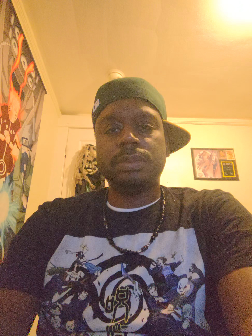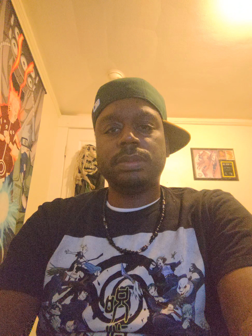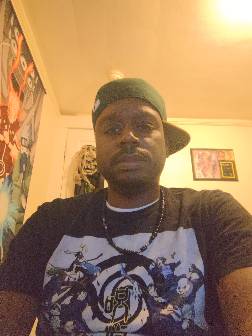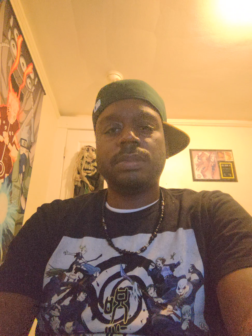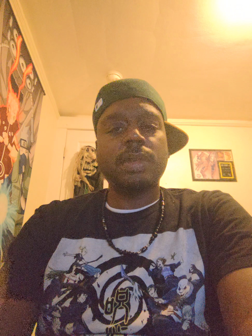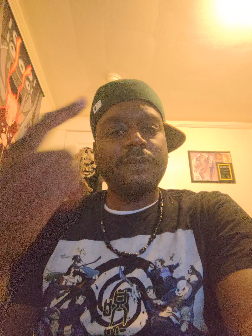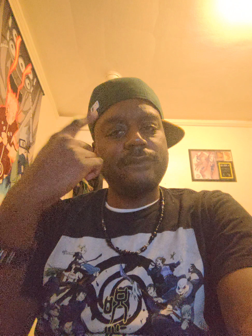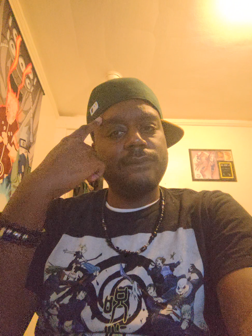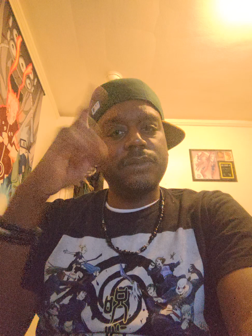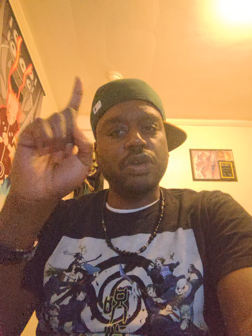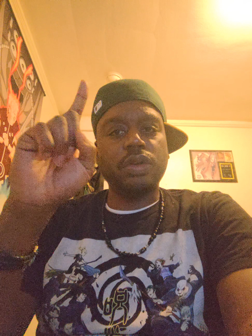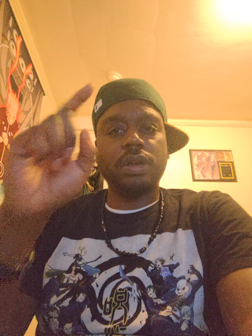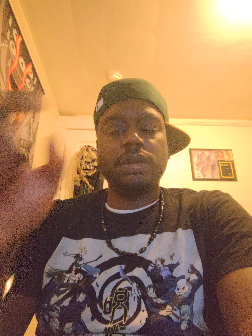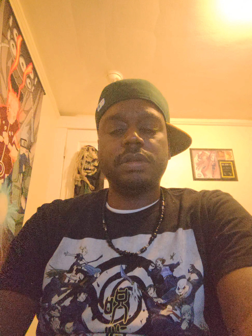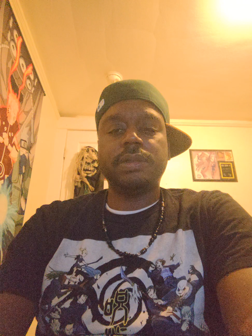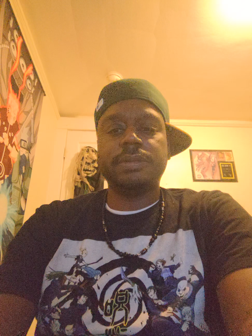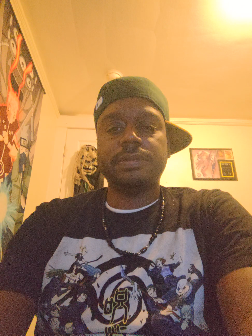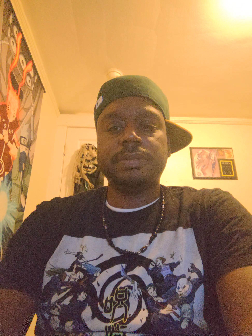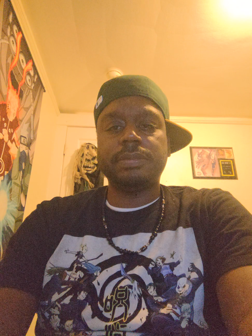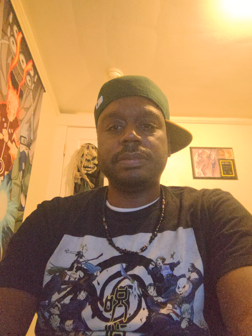for